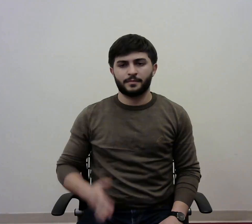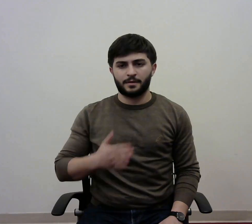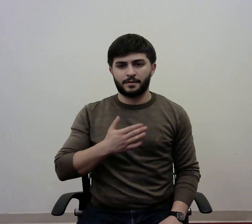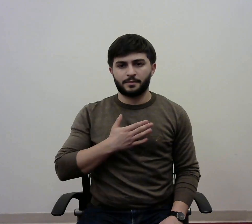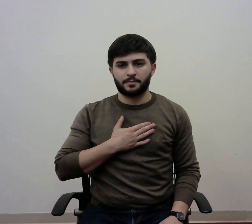mənim